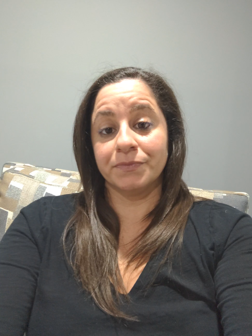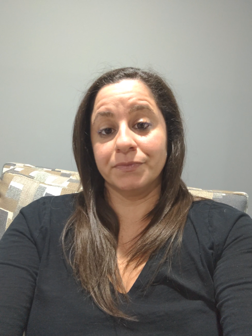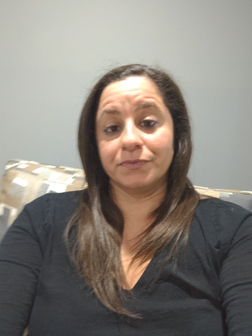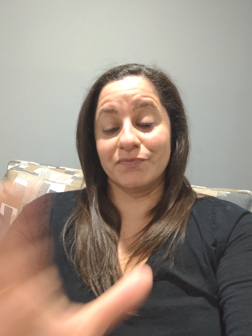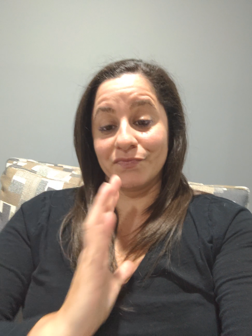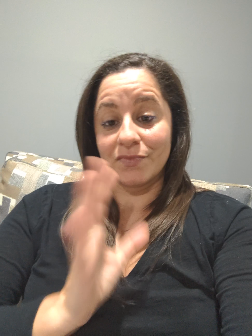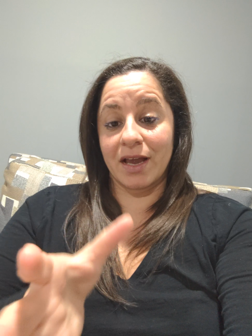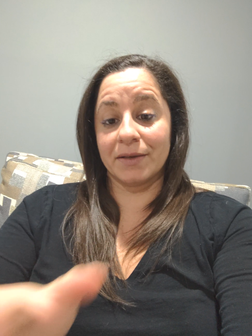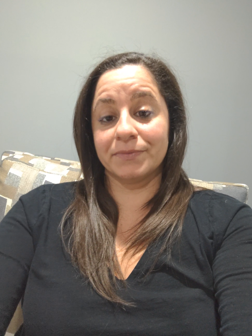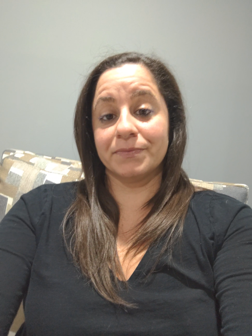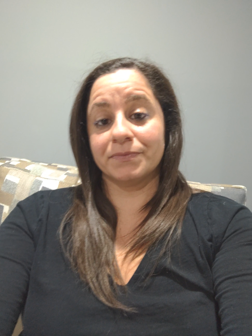fine